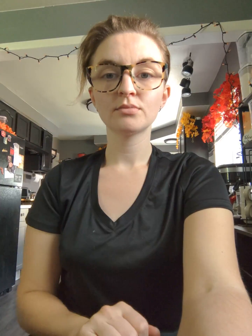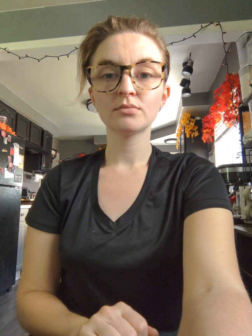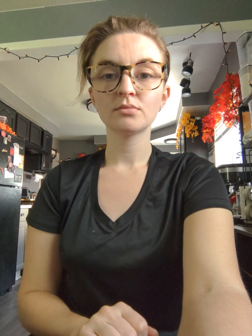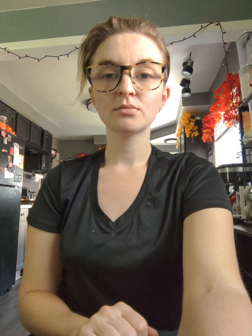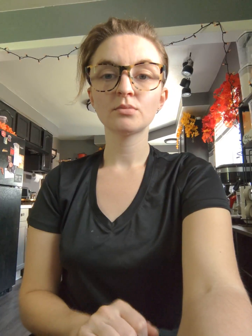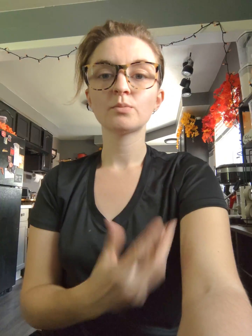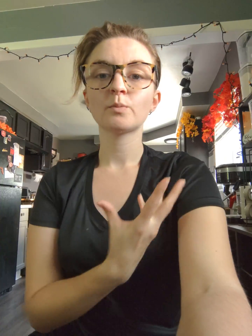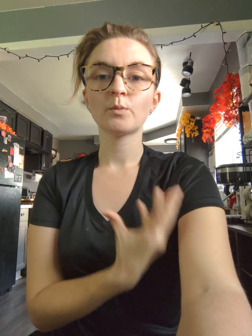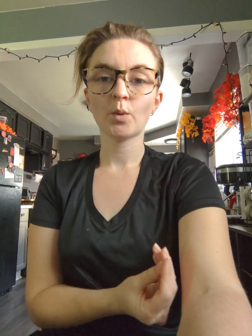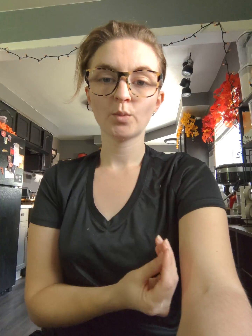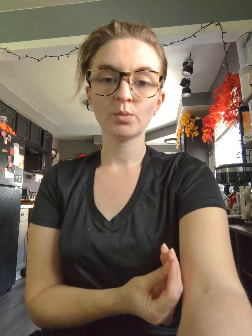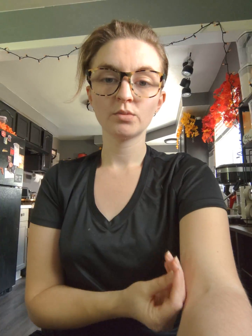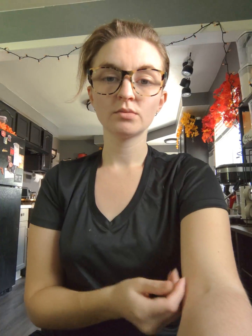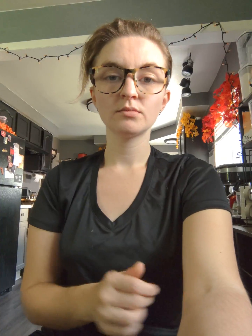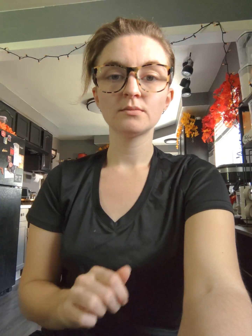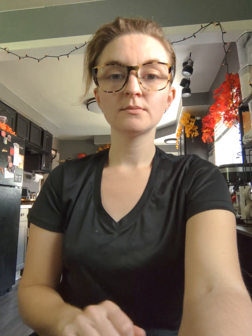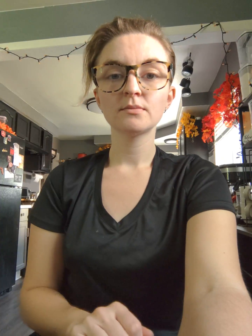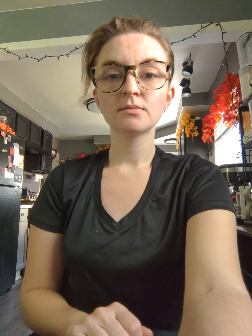poor